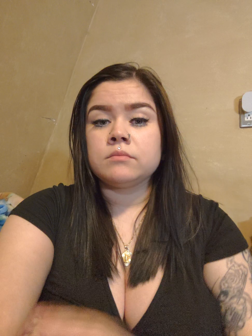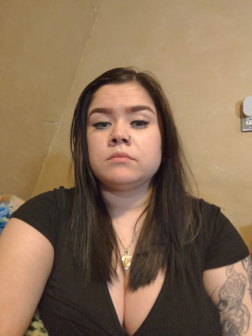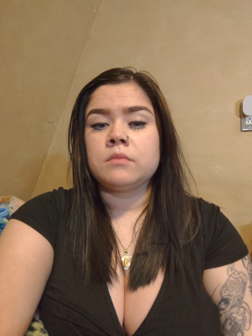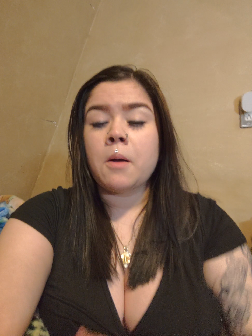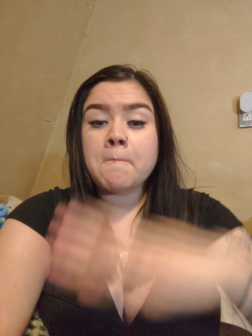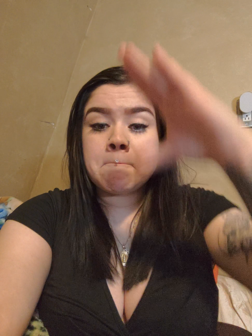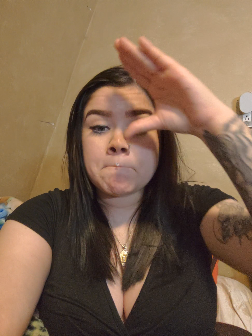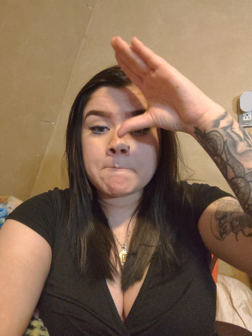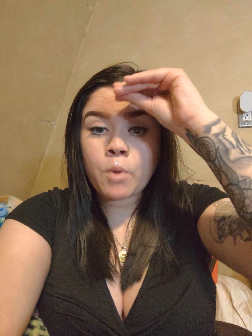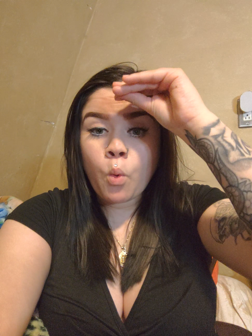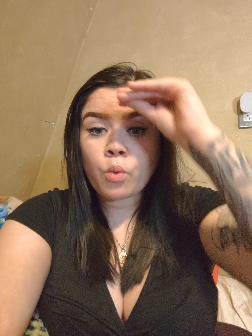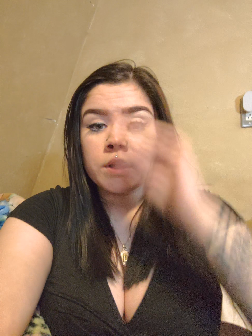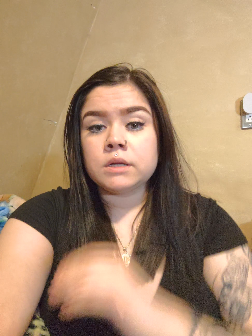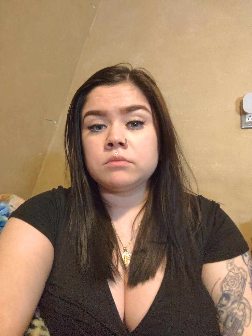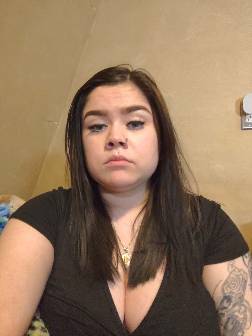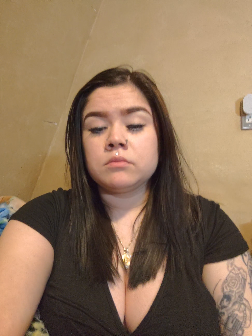boy